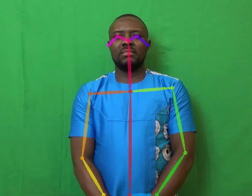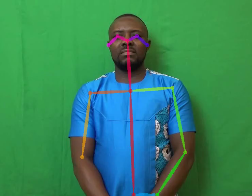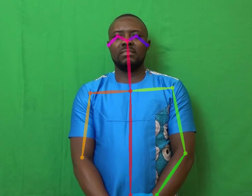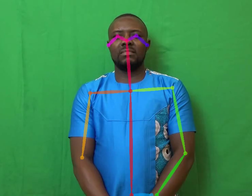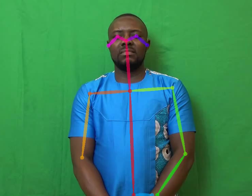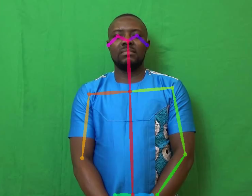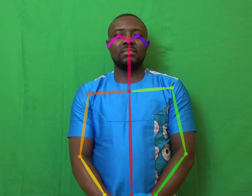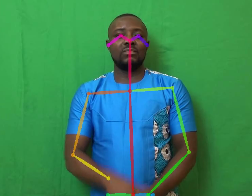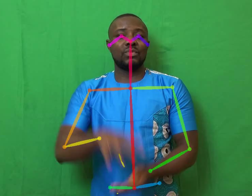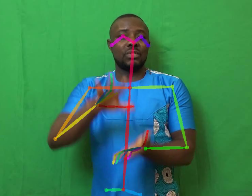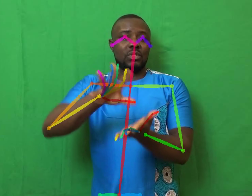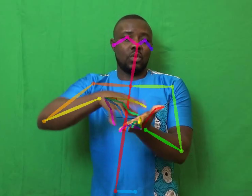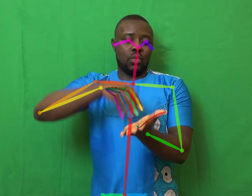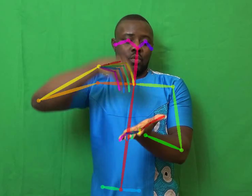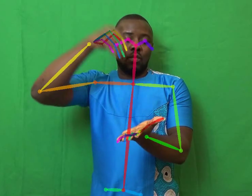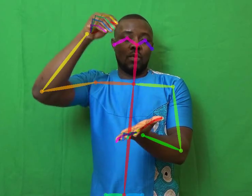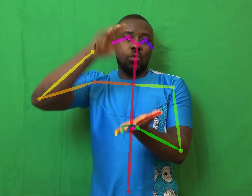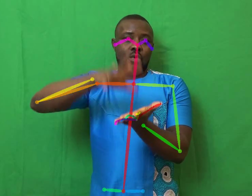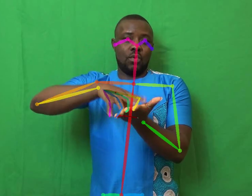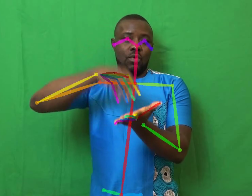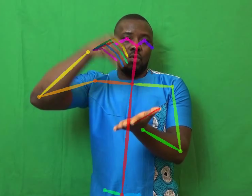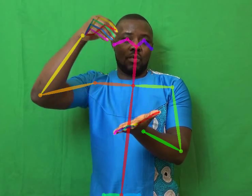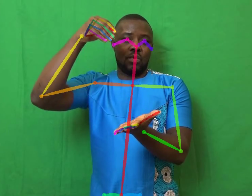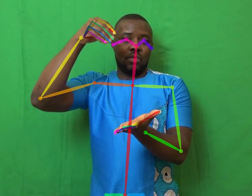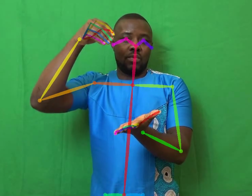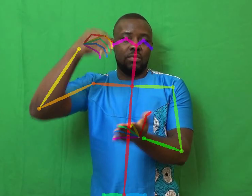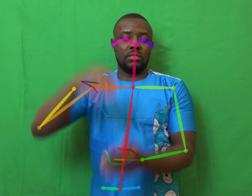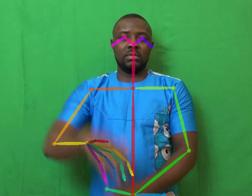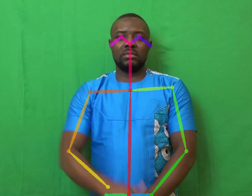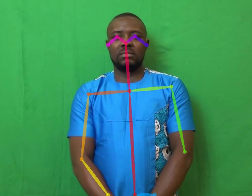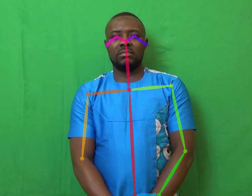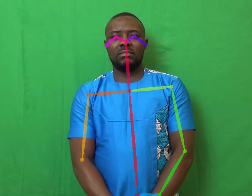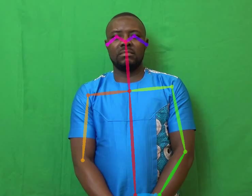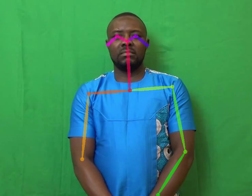okro